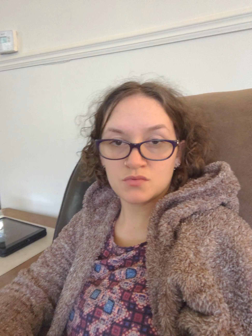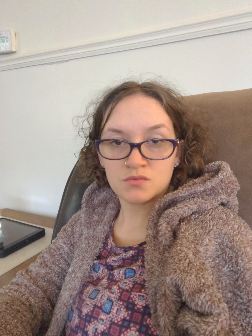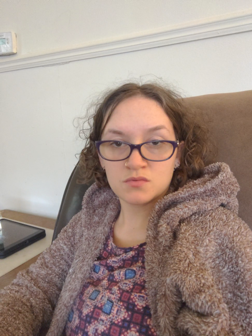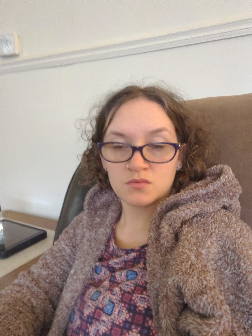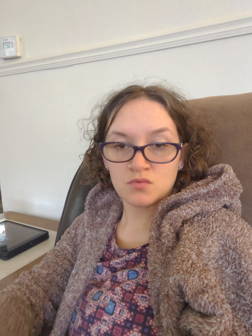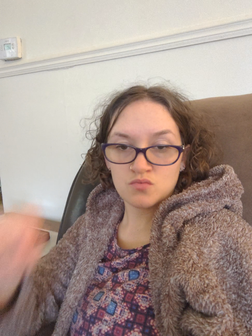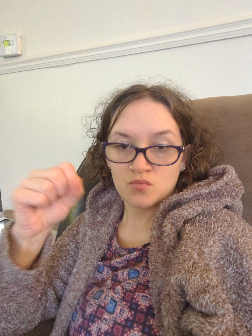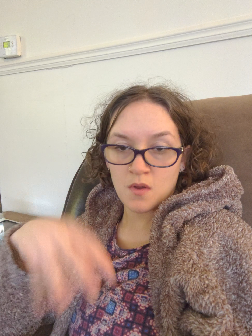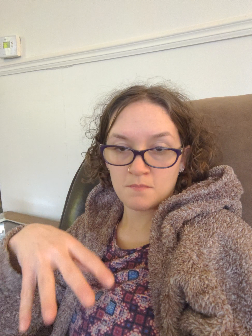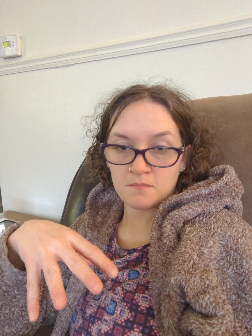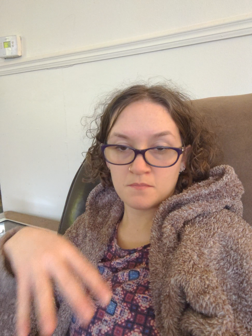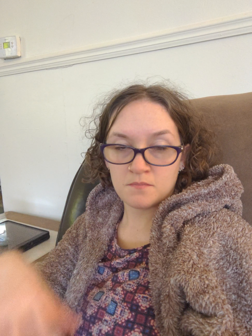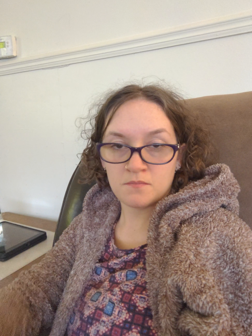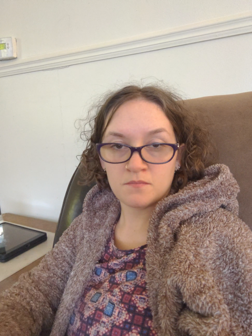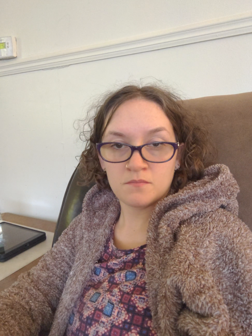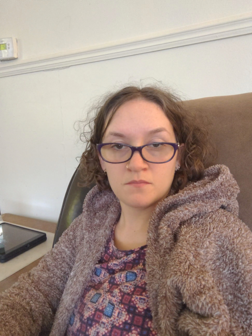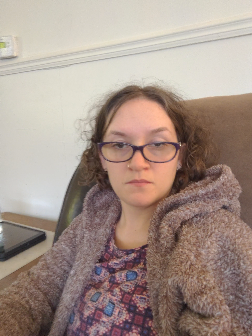drop